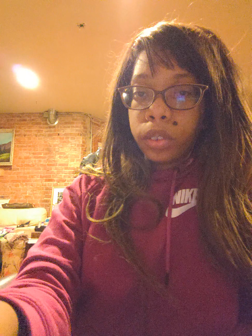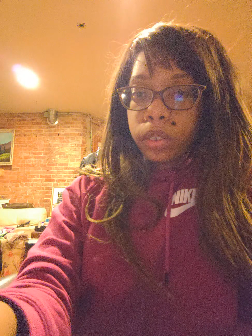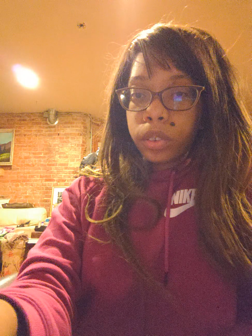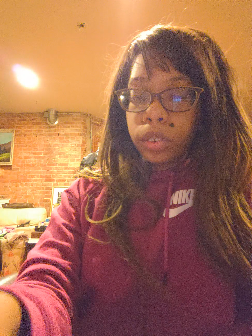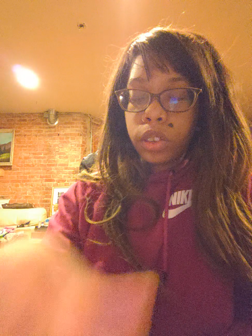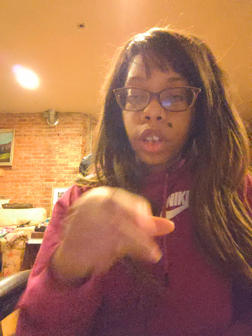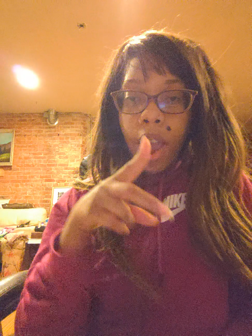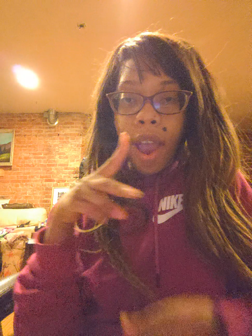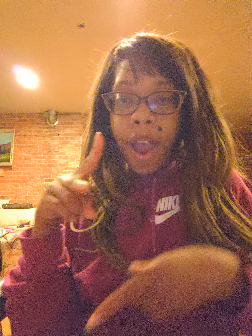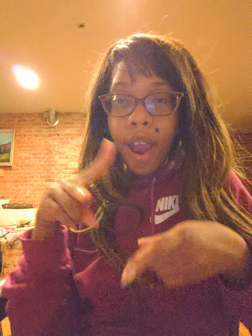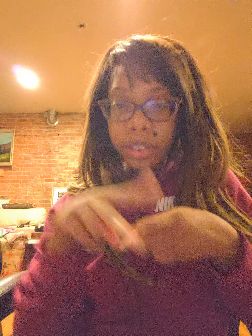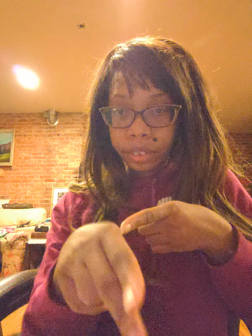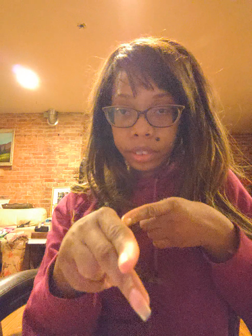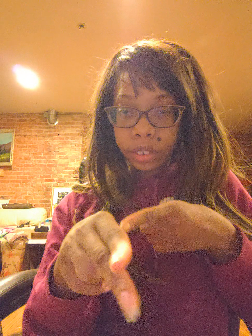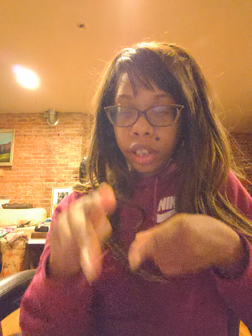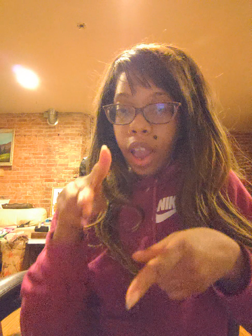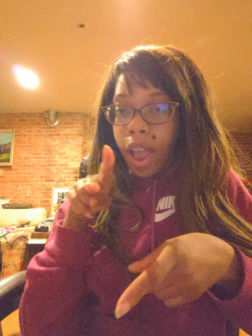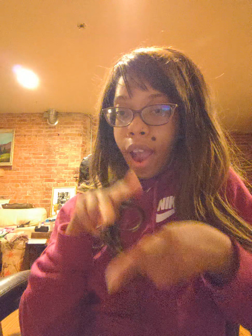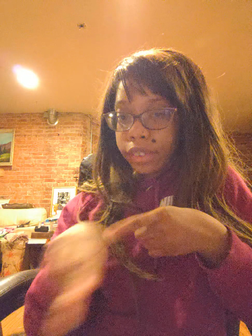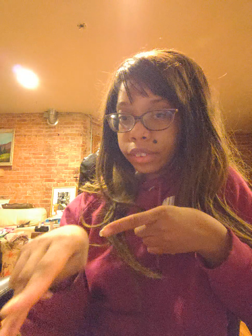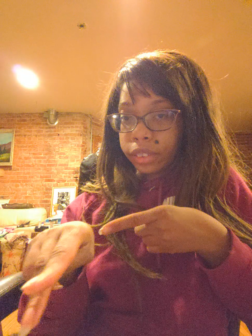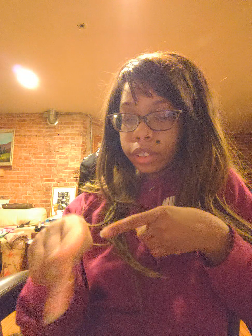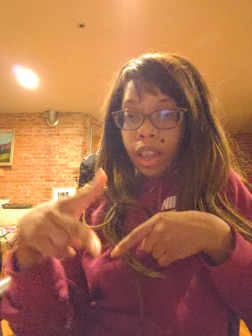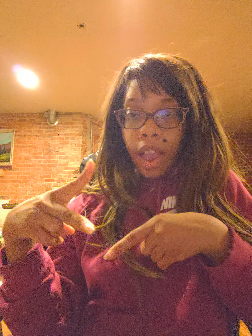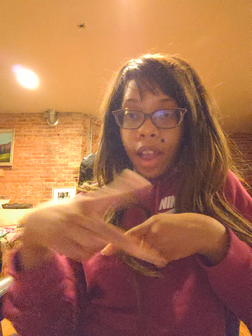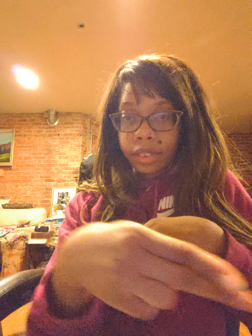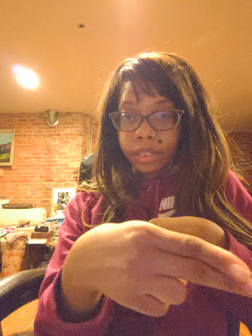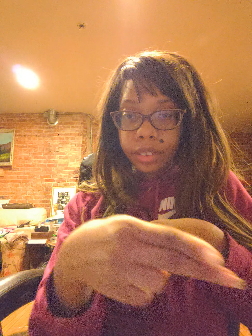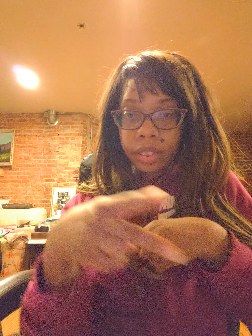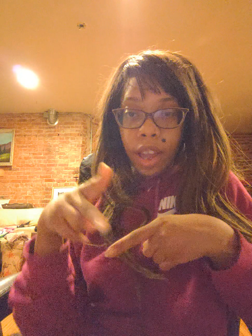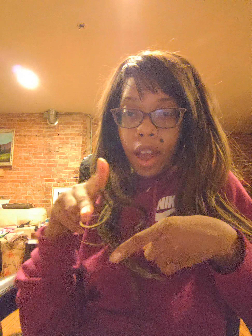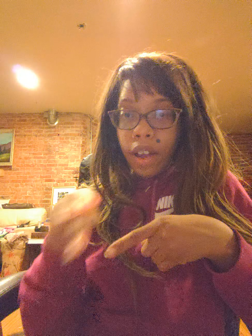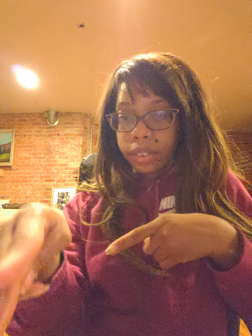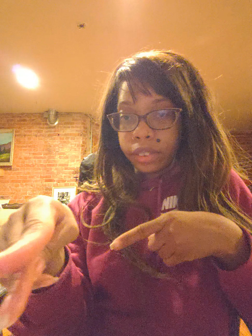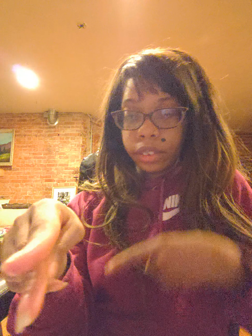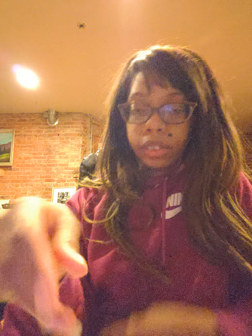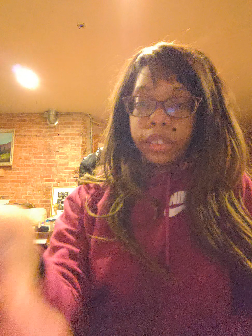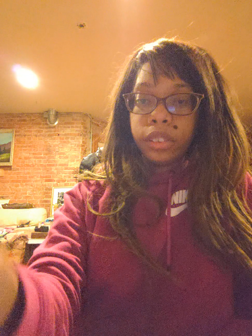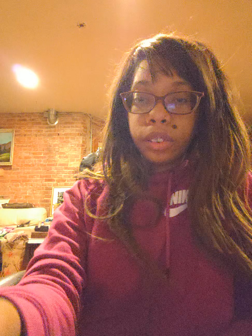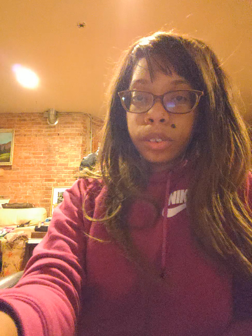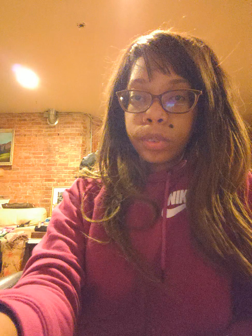cut